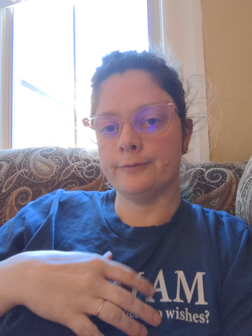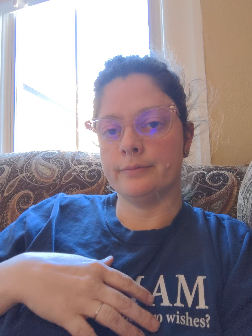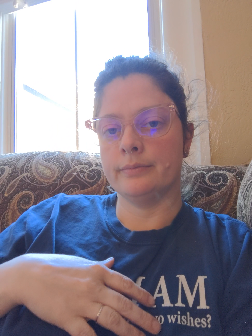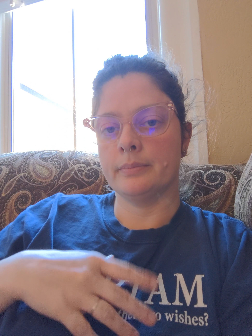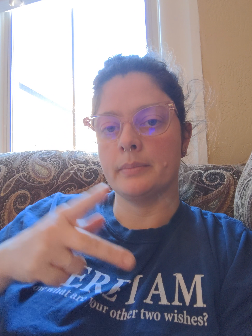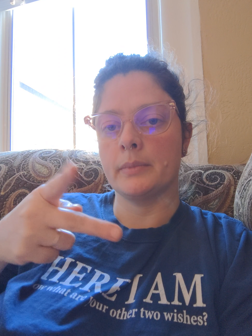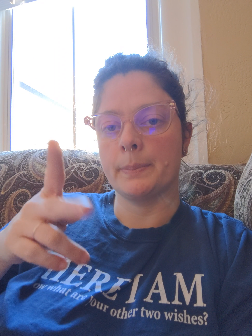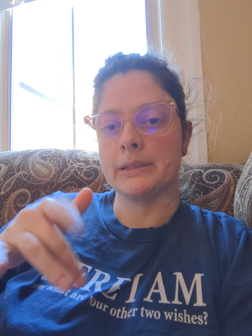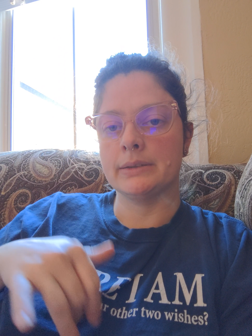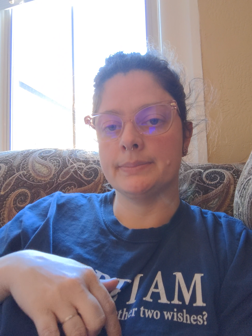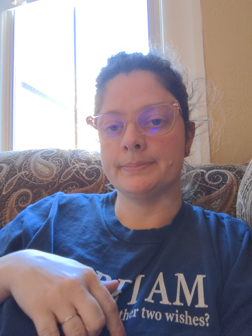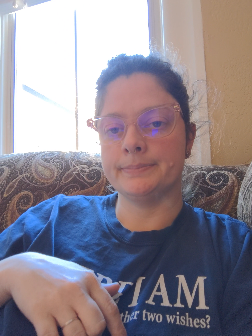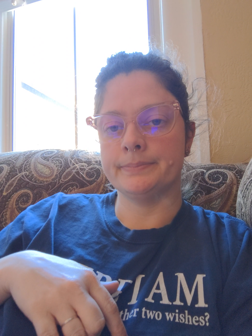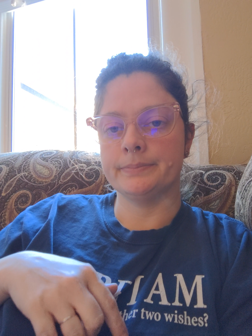puppy